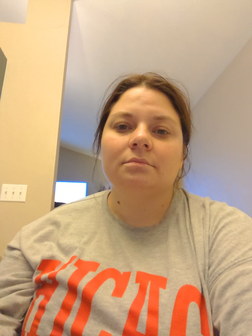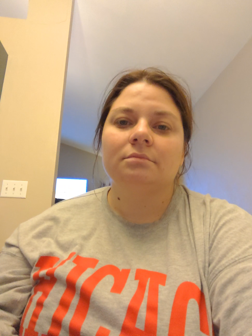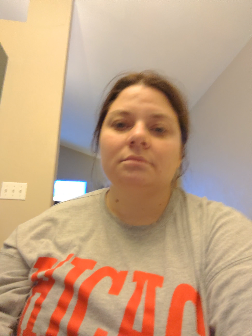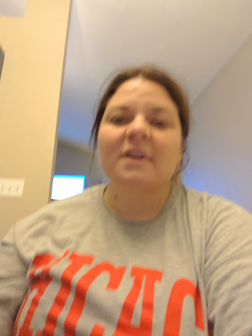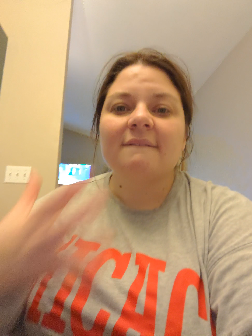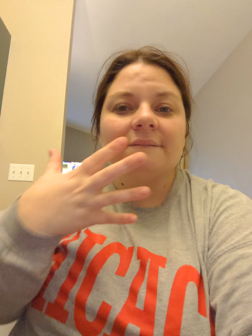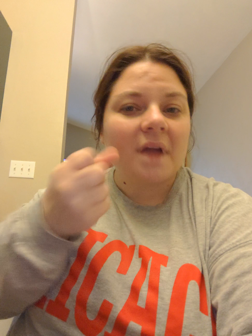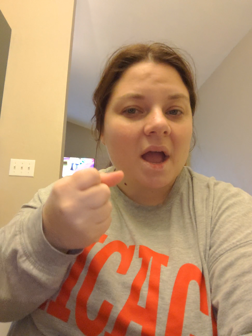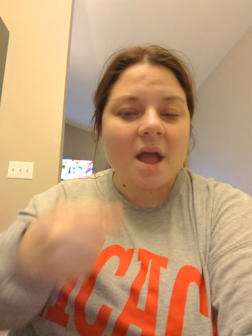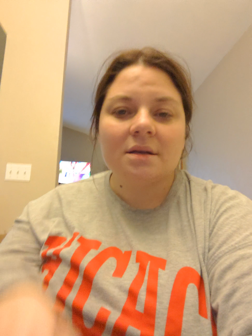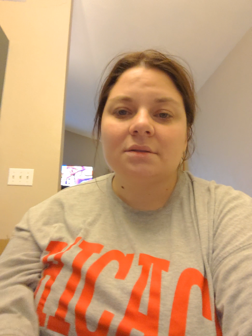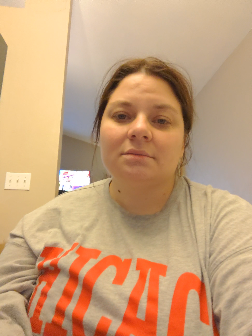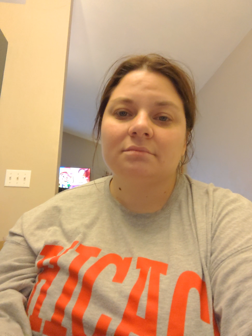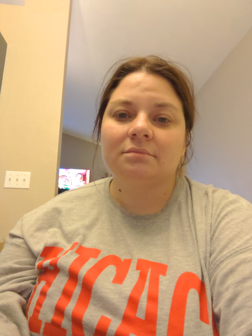fast